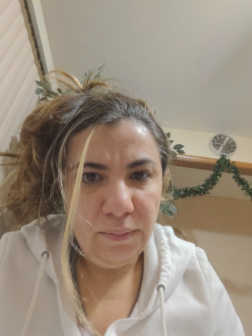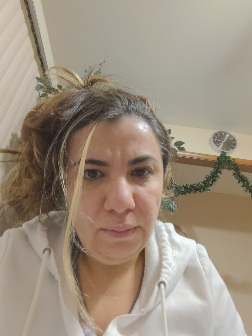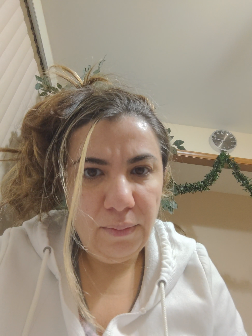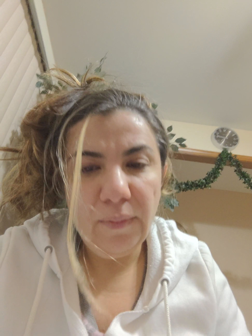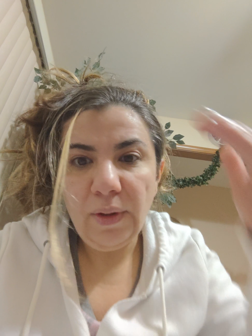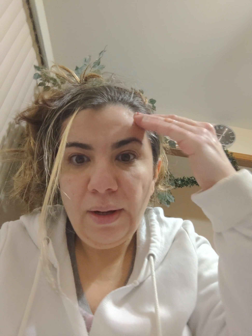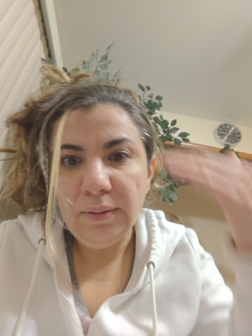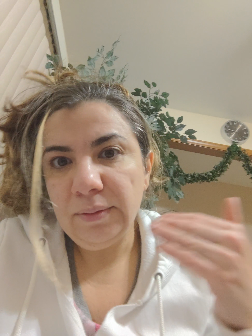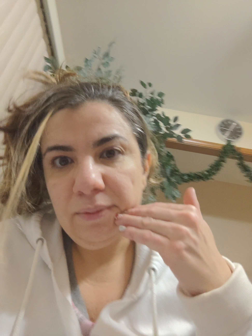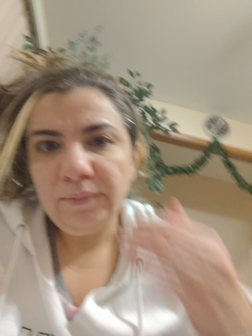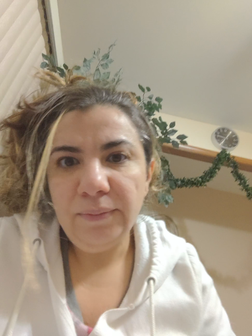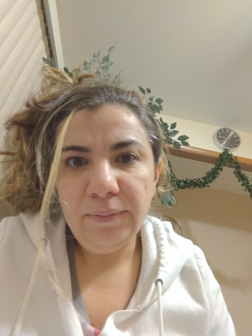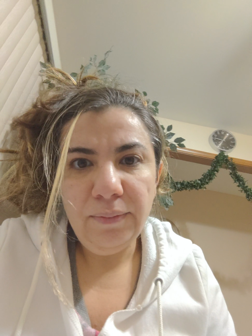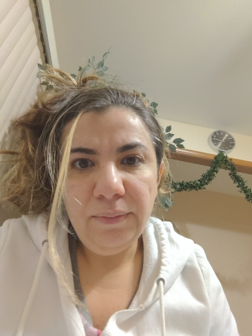head